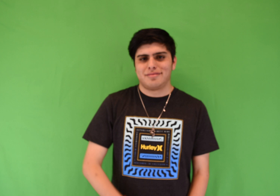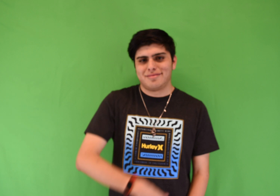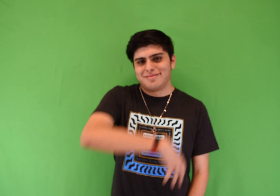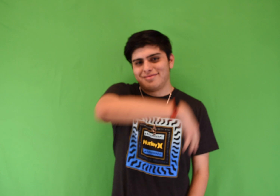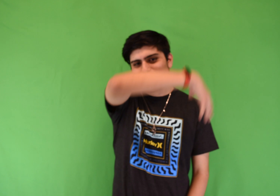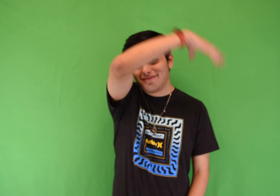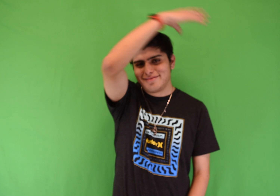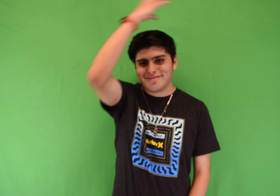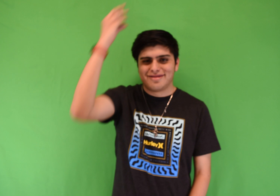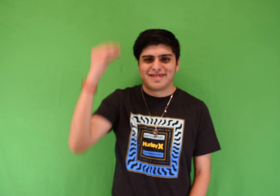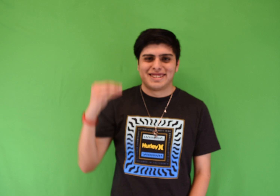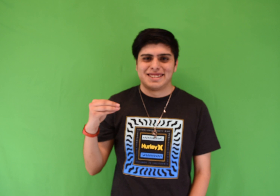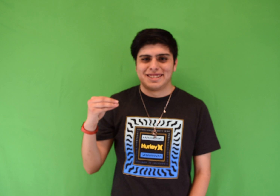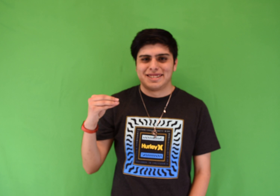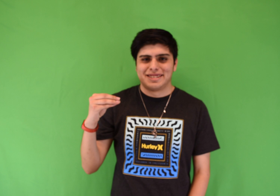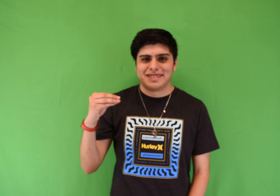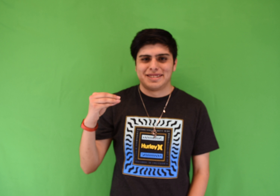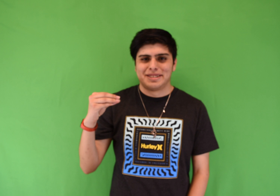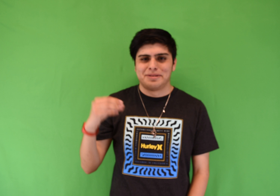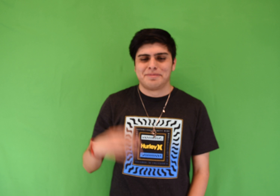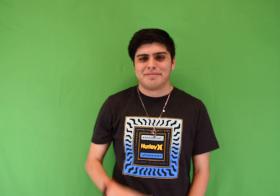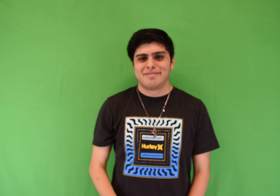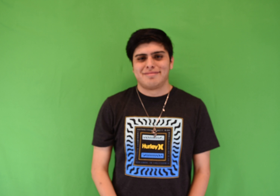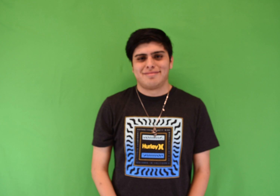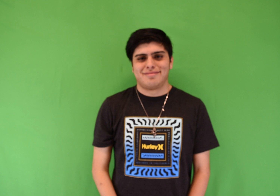bonito